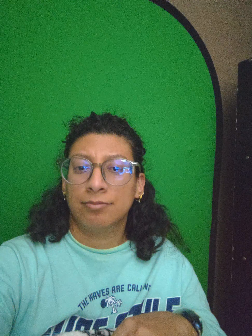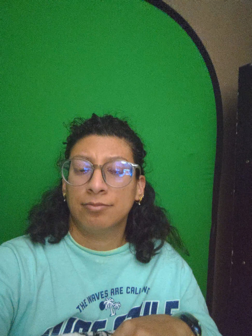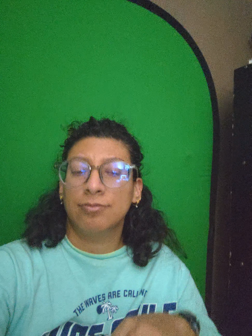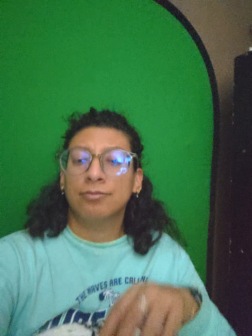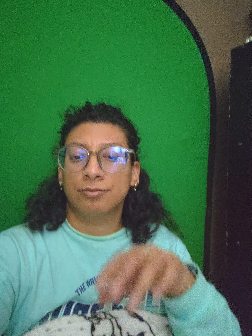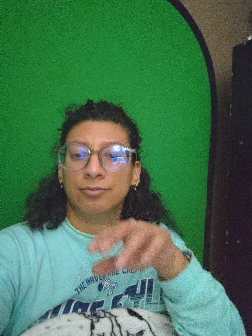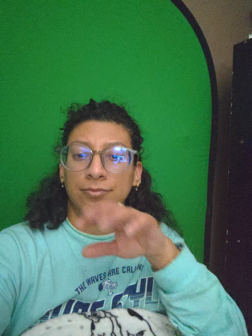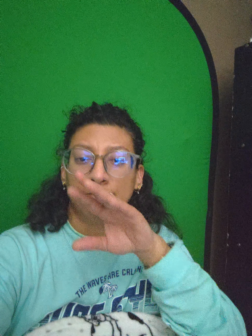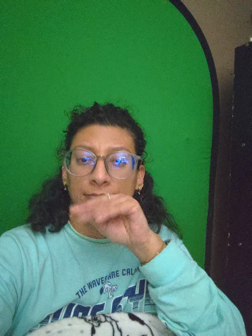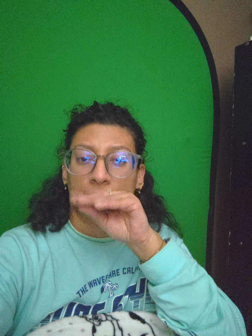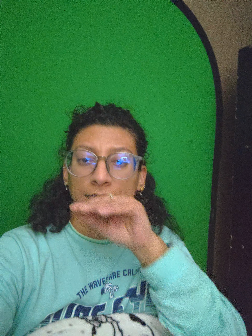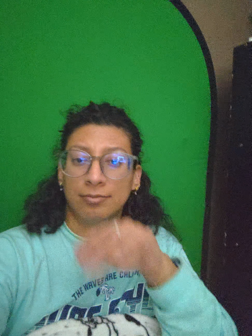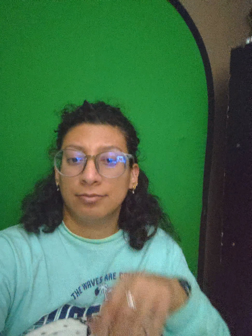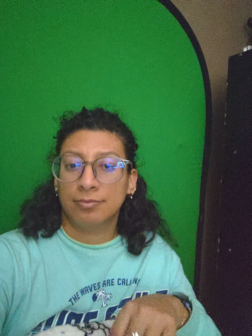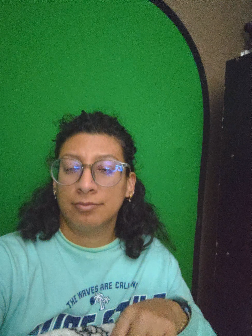duck